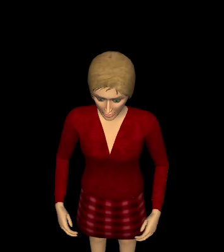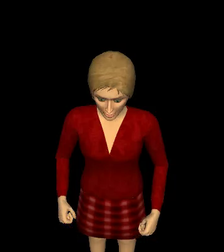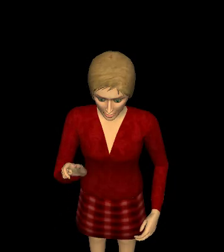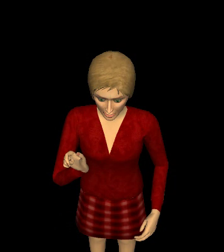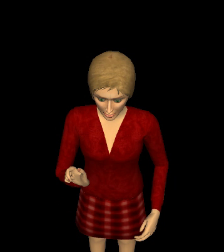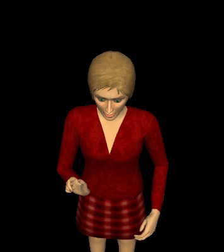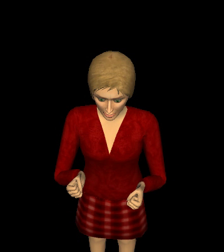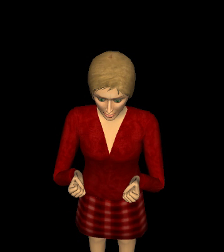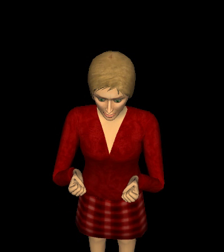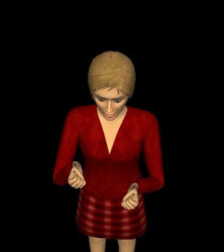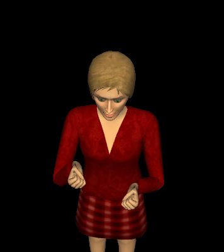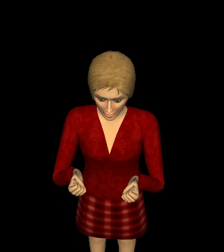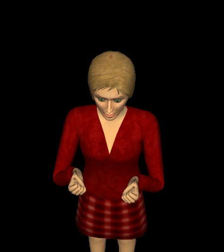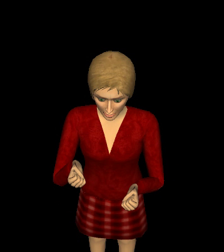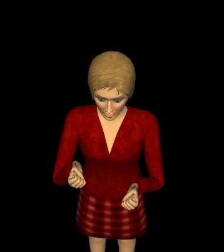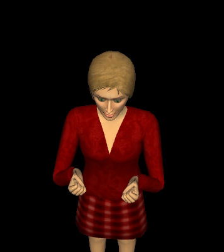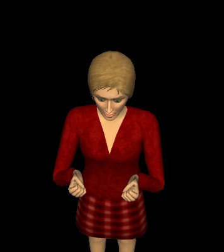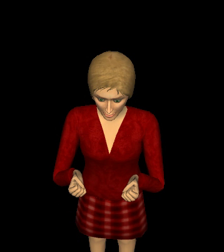سائق